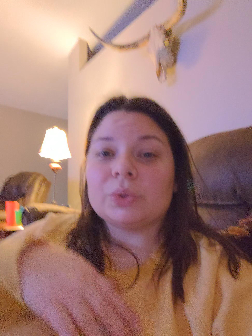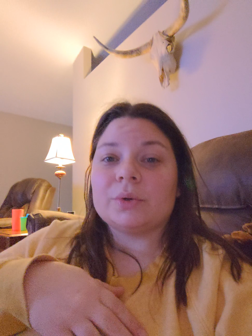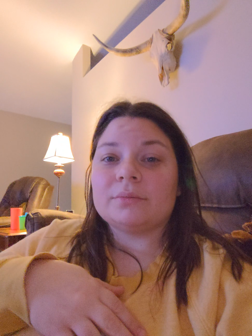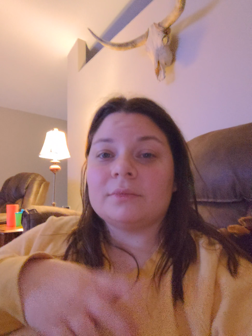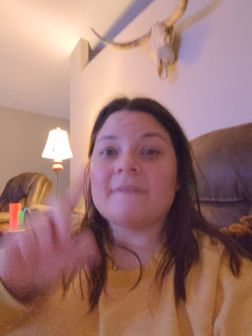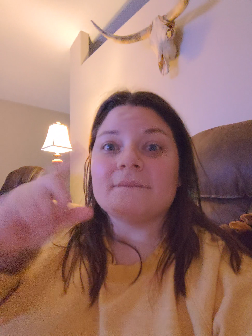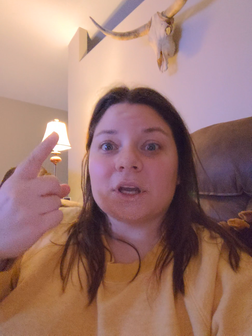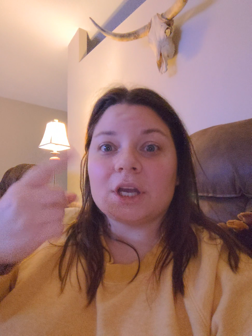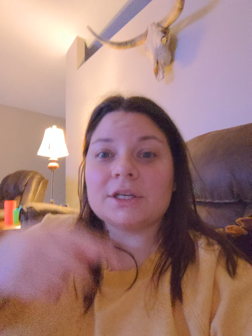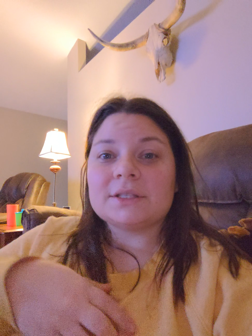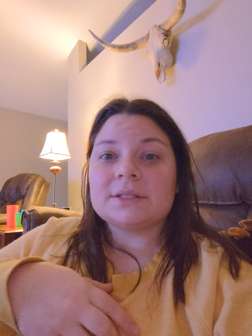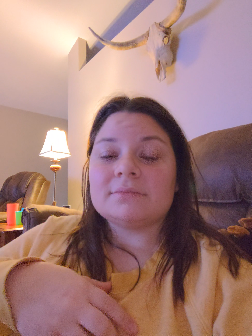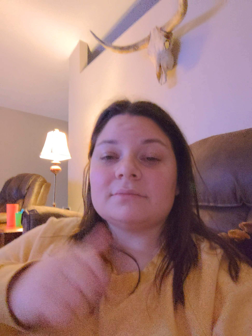first